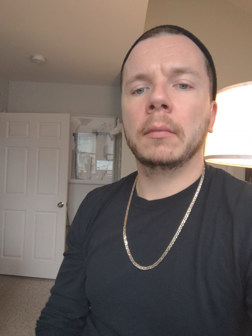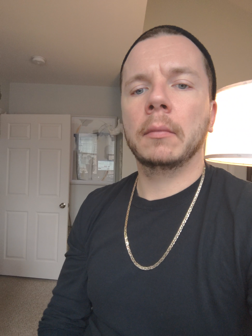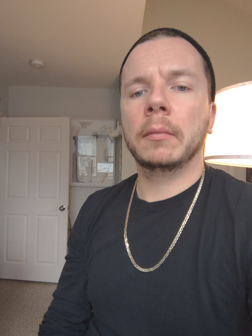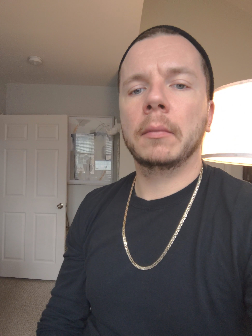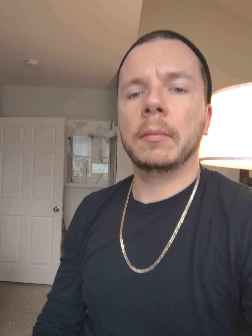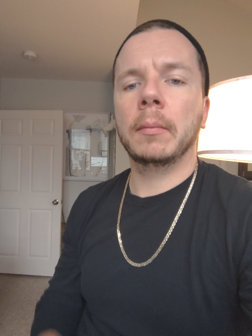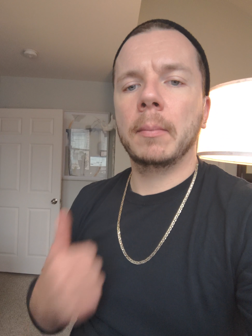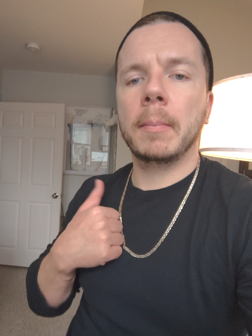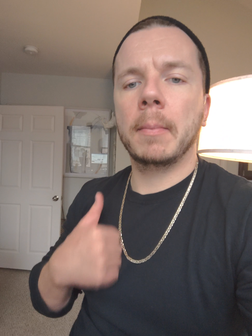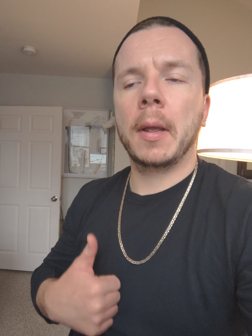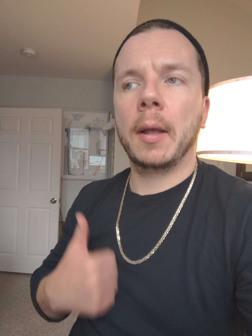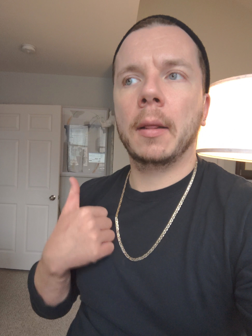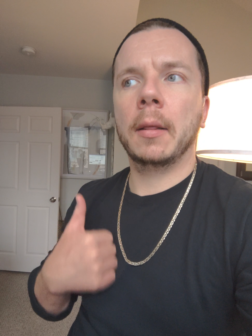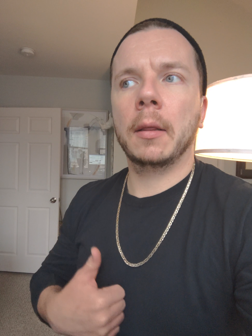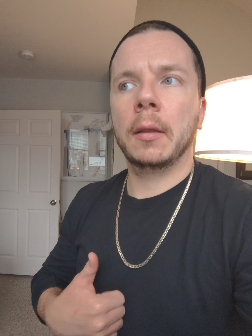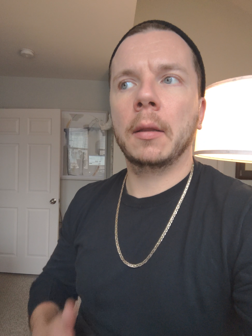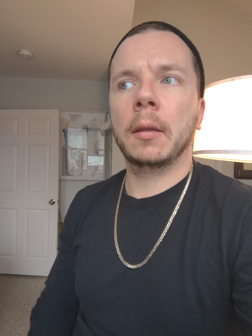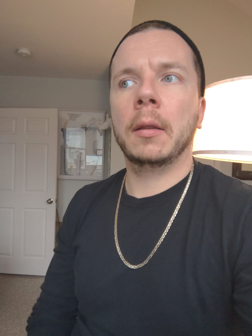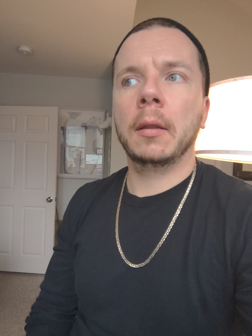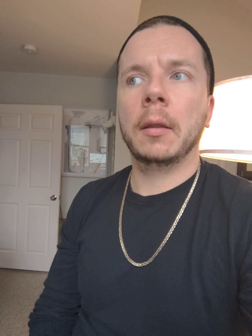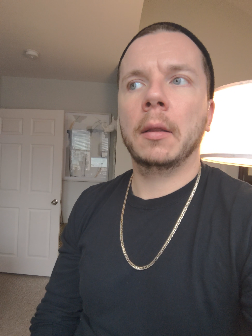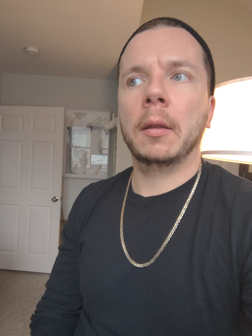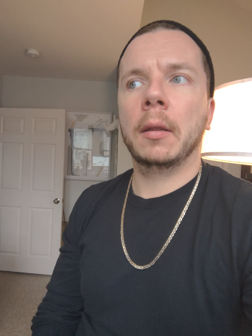bath